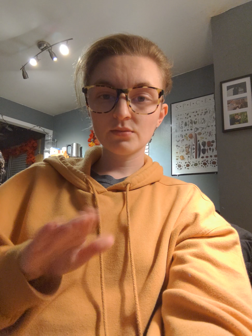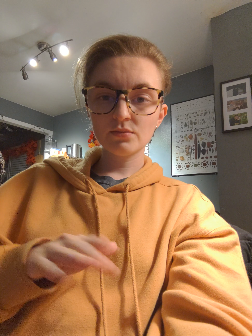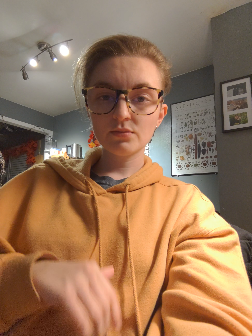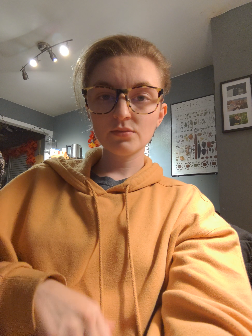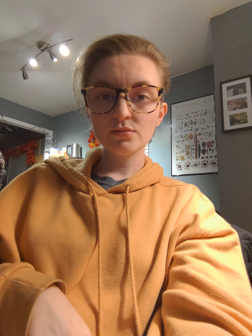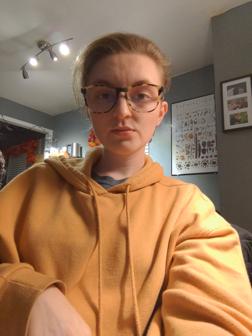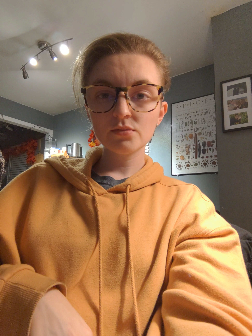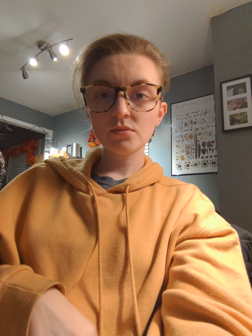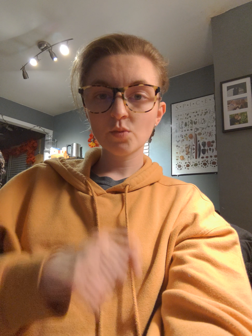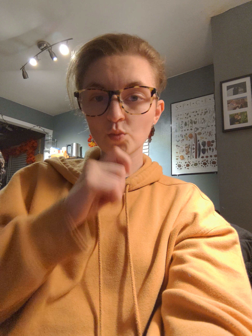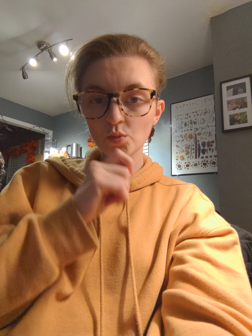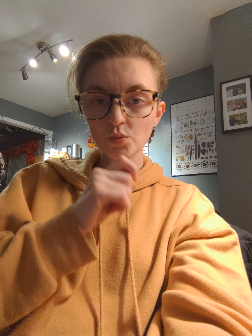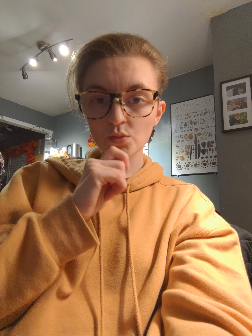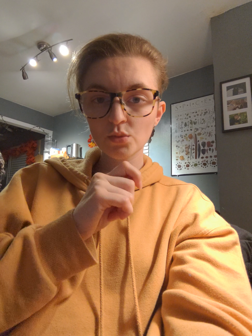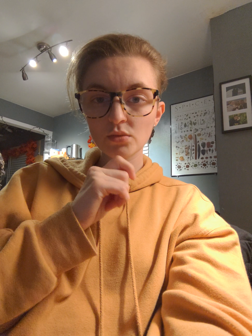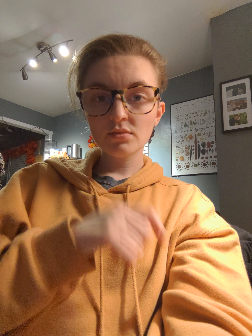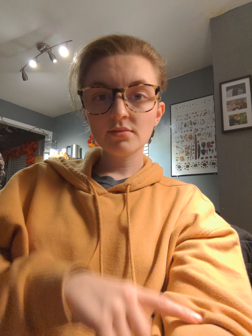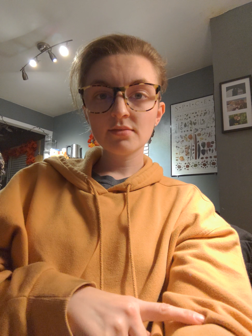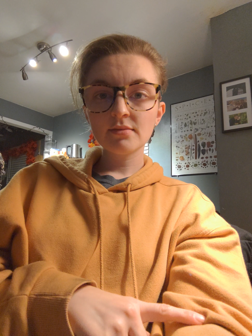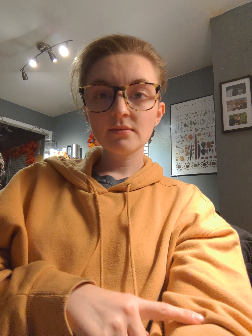popsicle